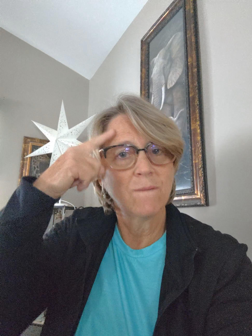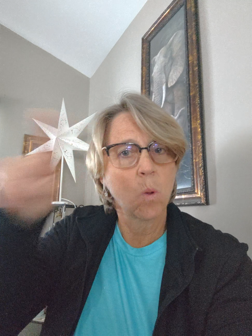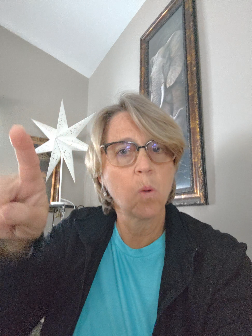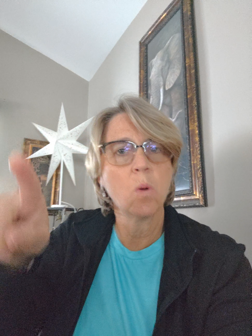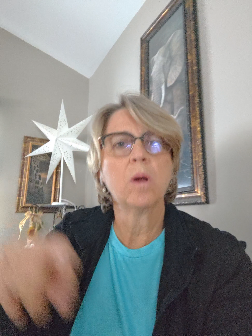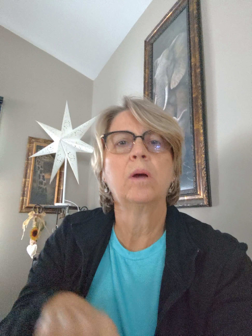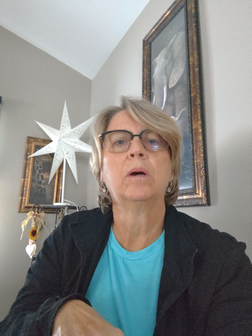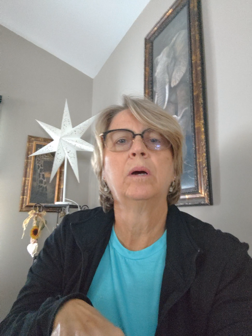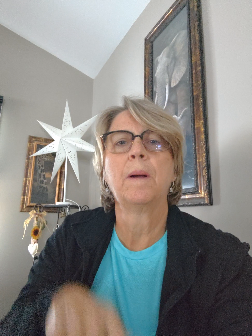for